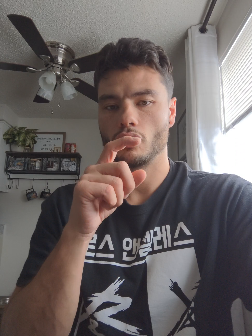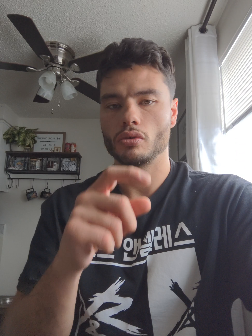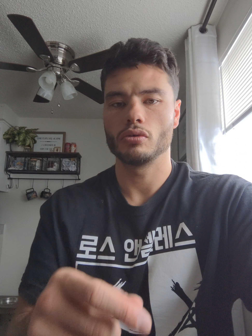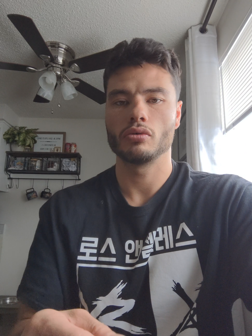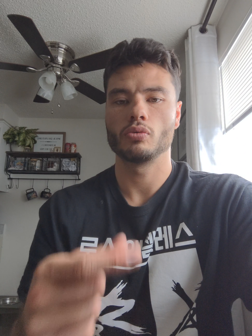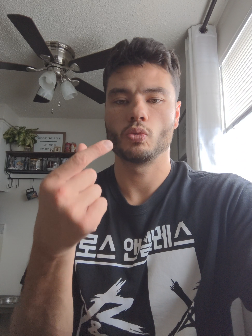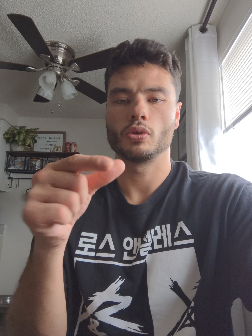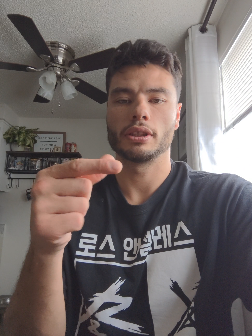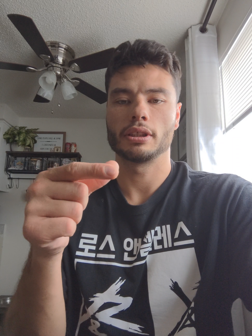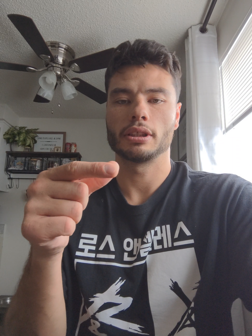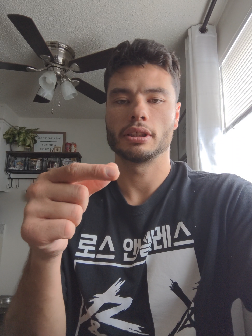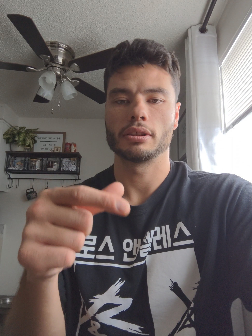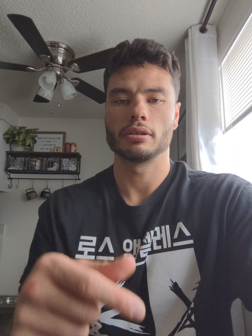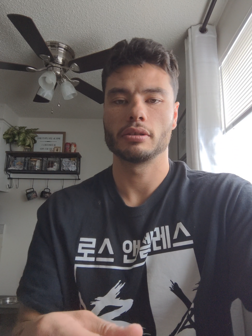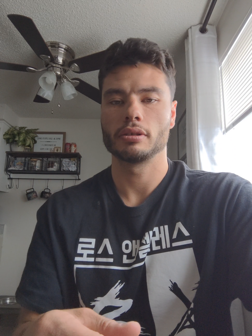green